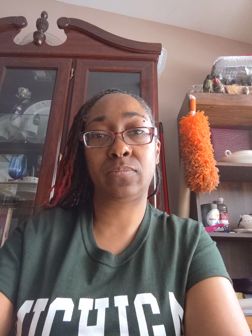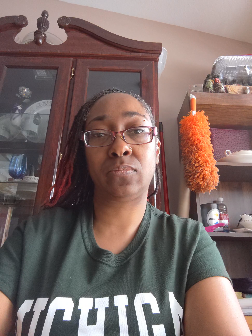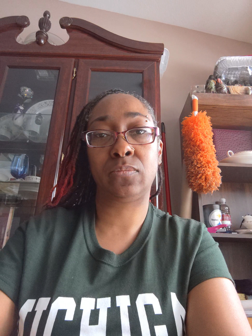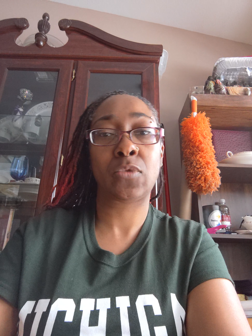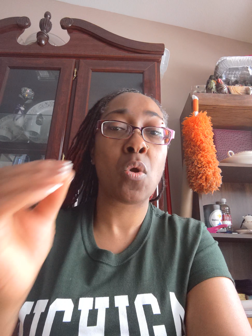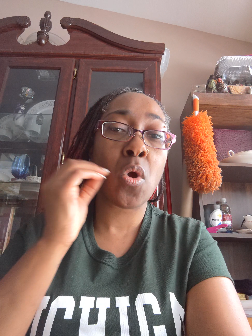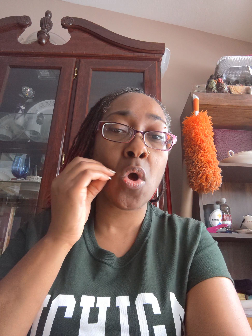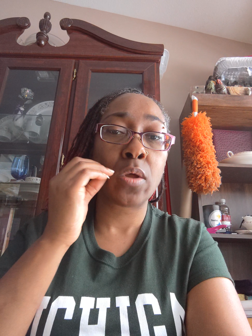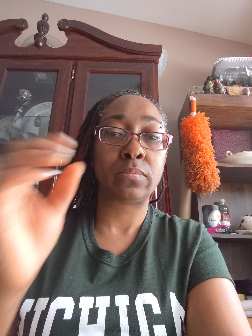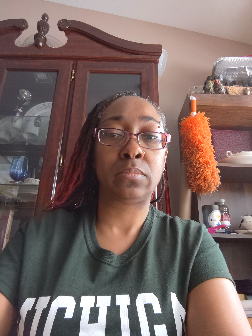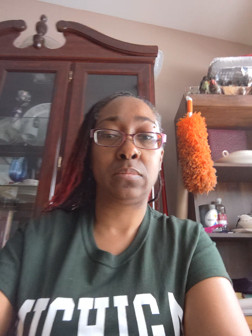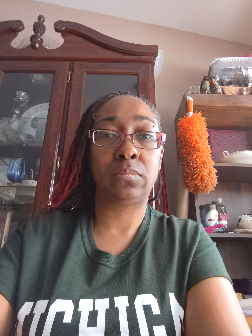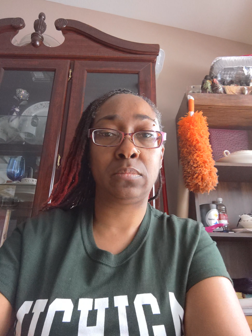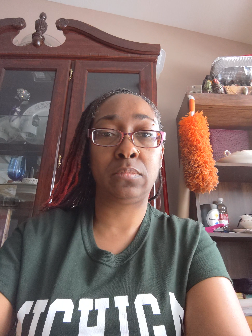home